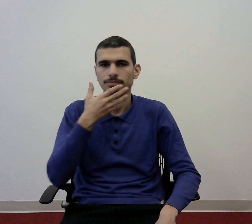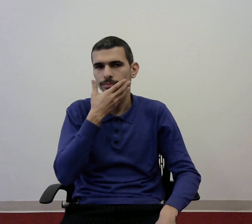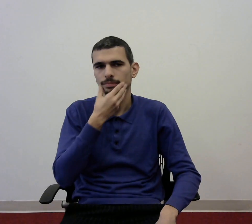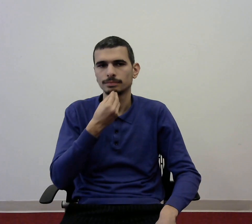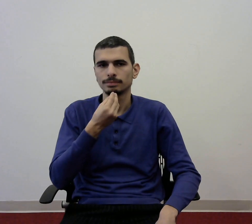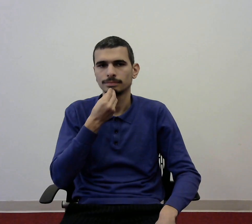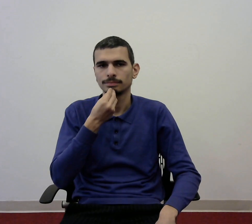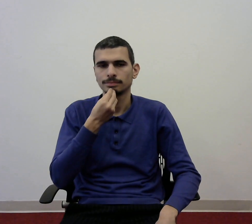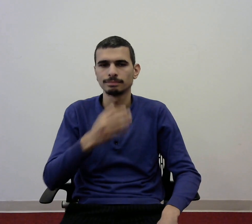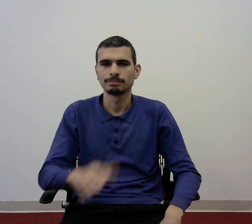gözəl